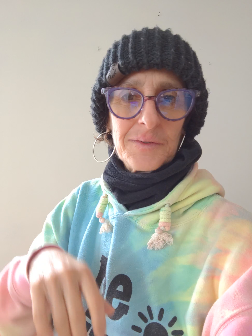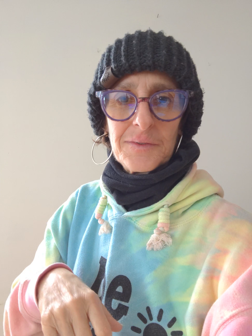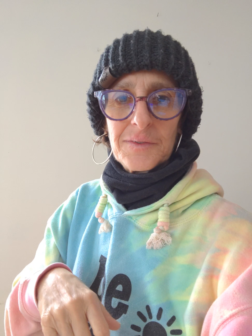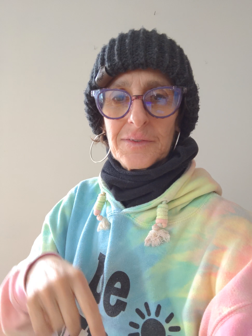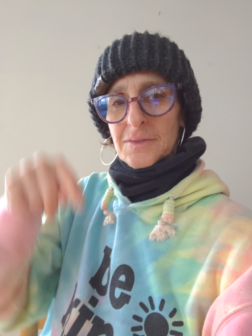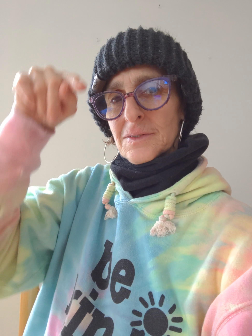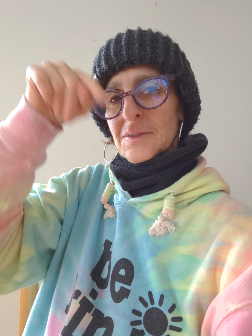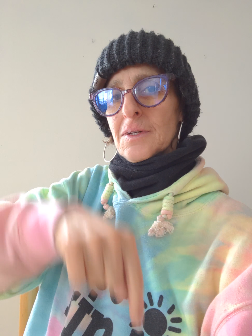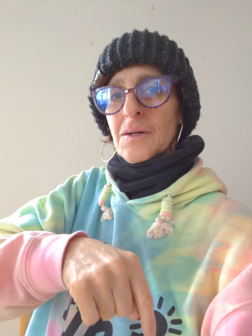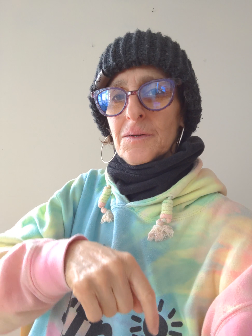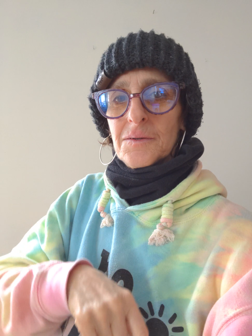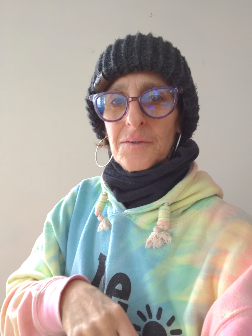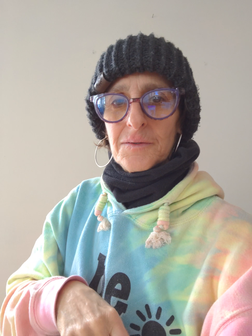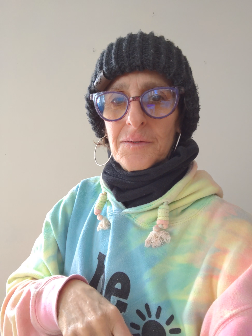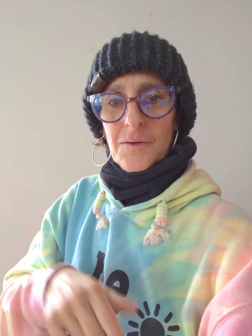down